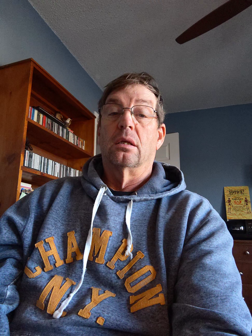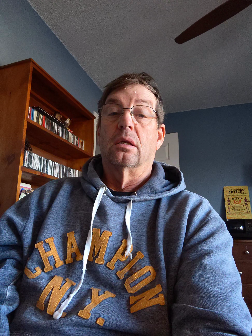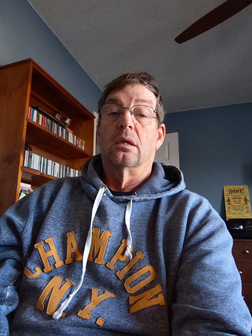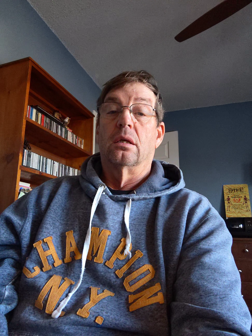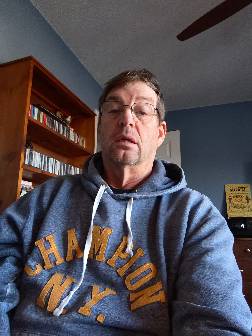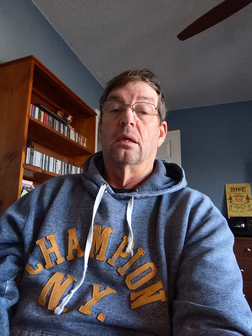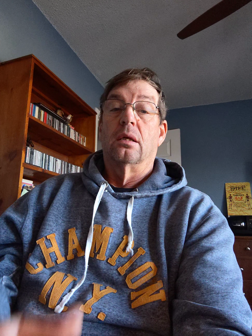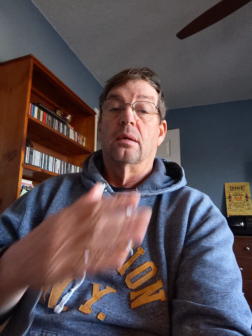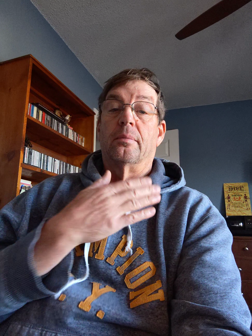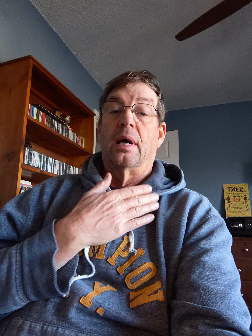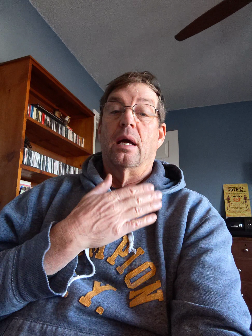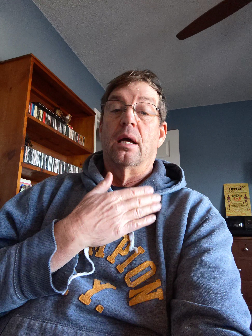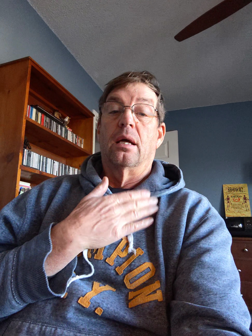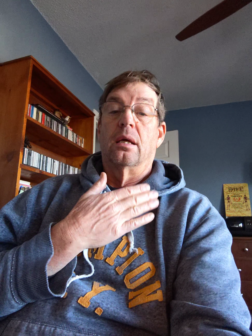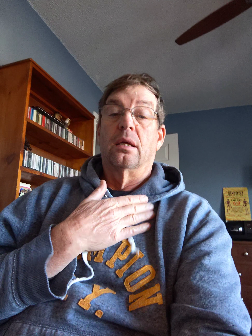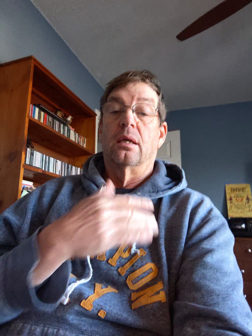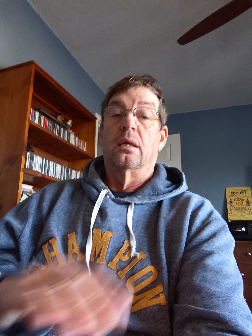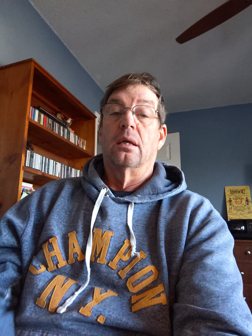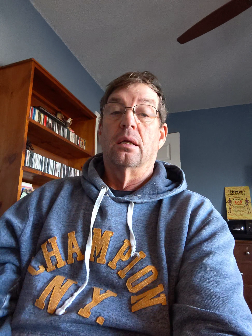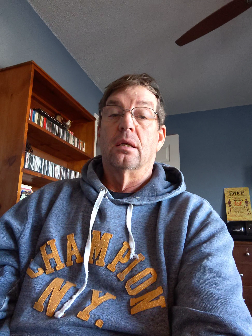my